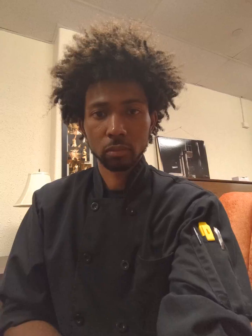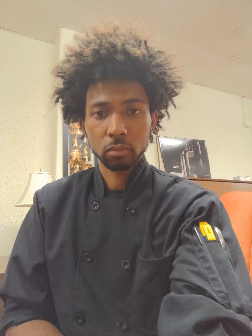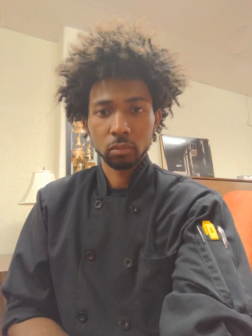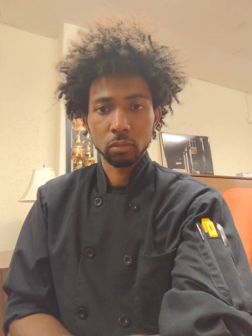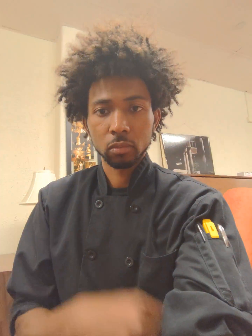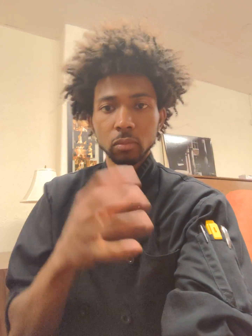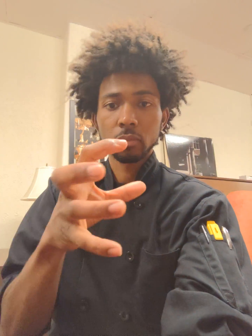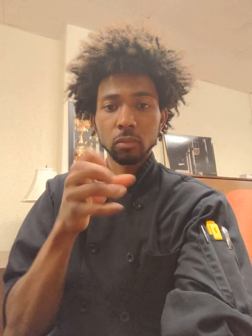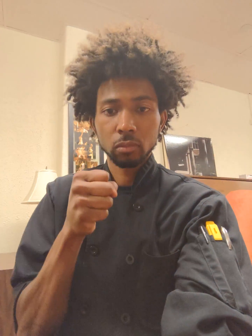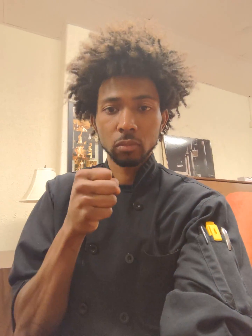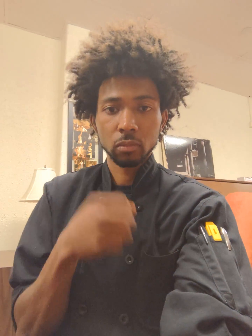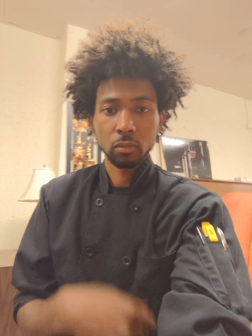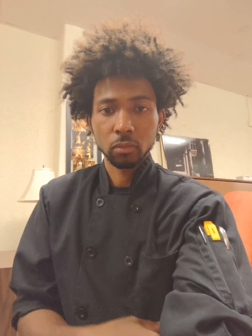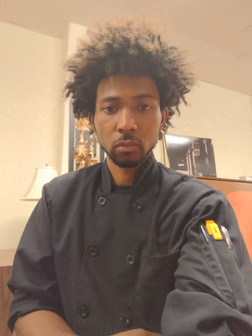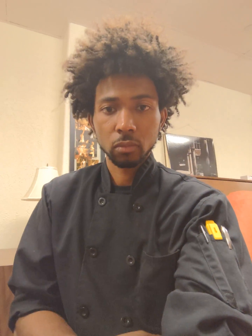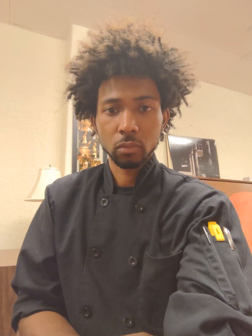get